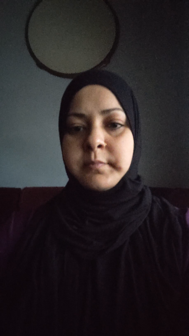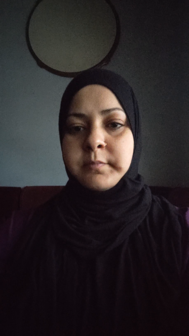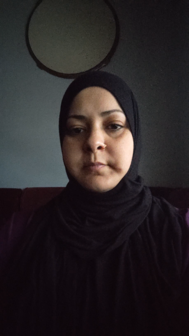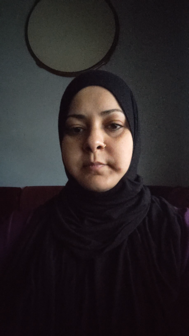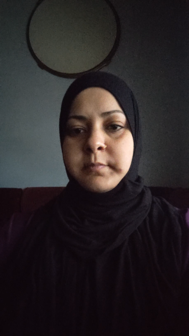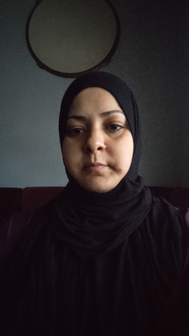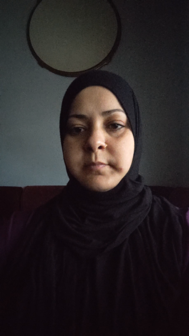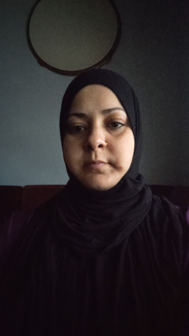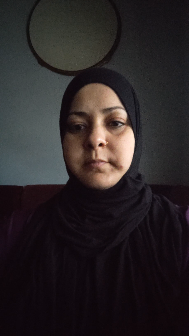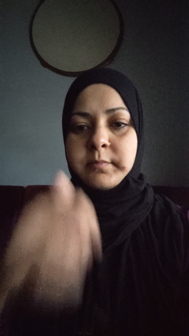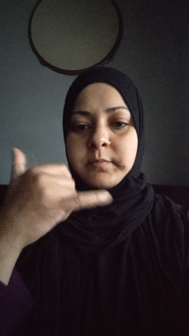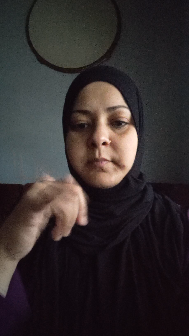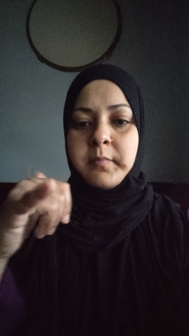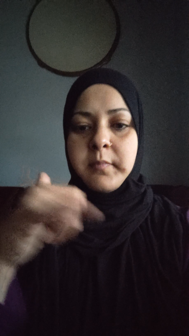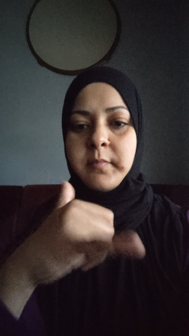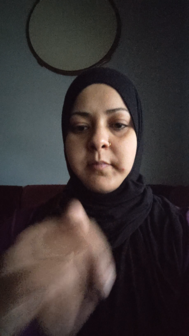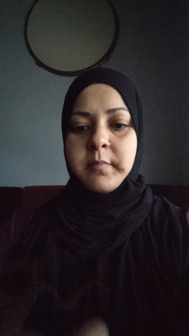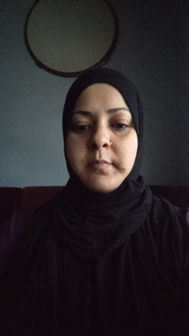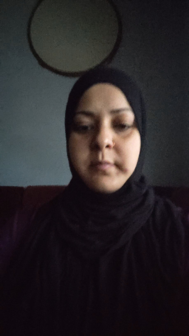play